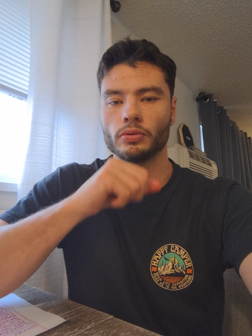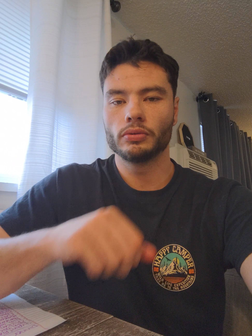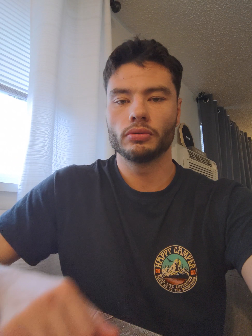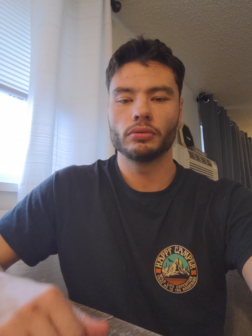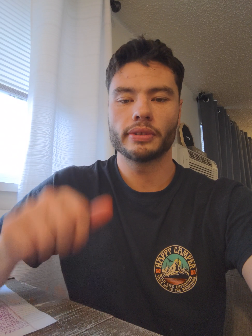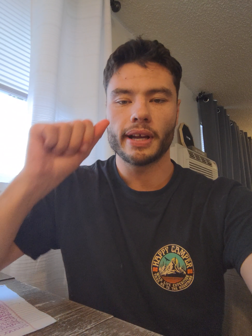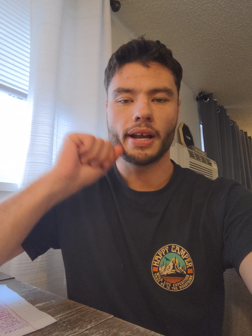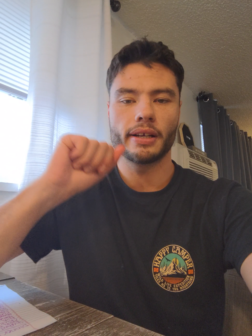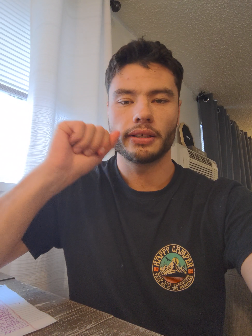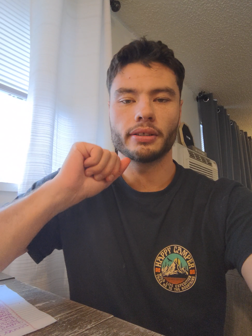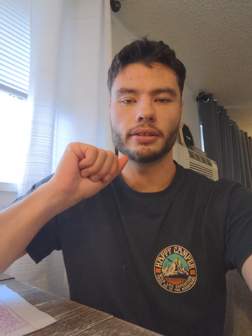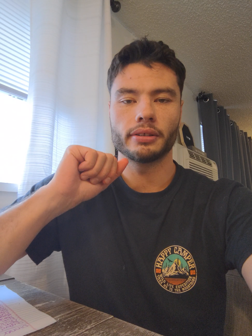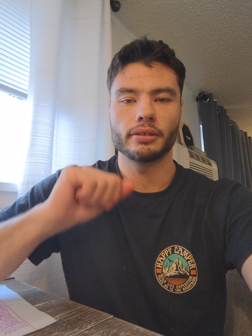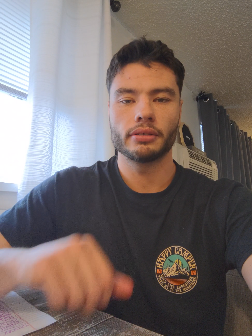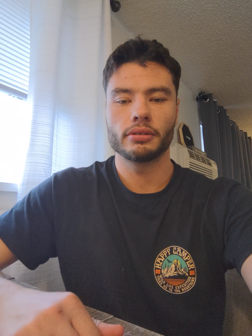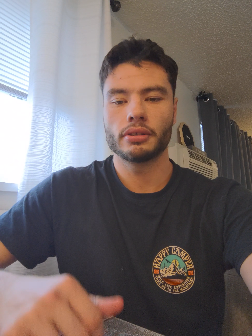aunt